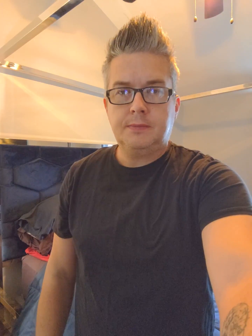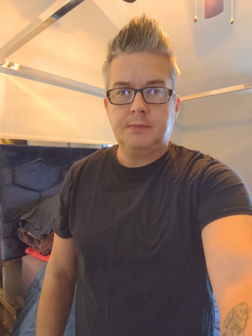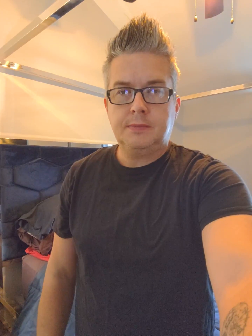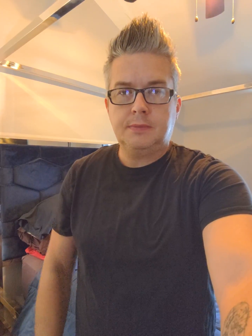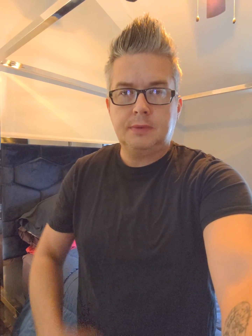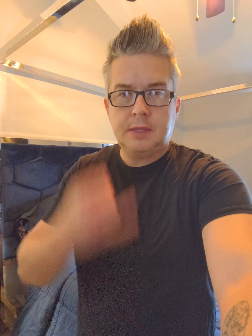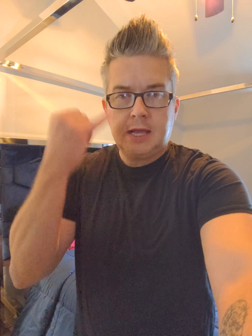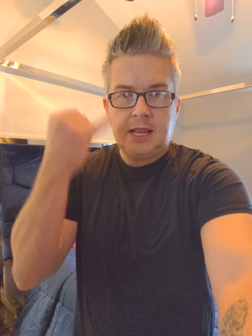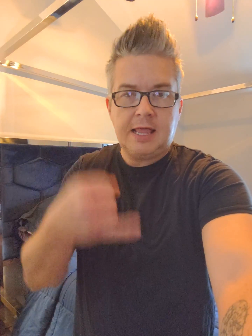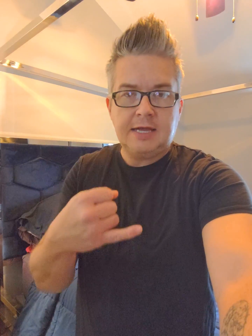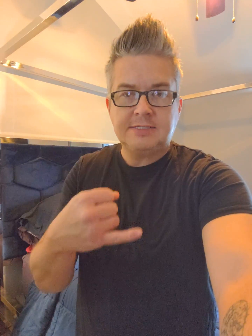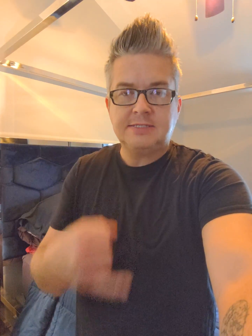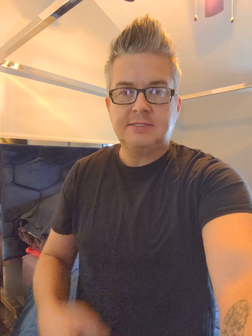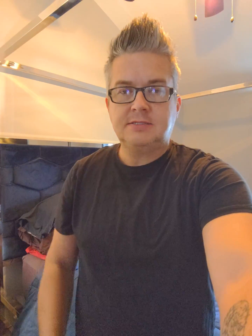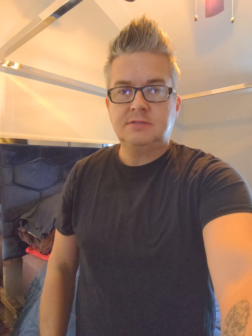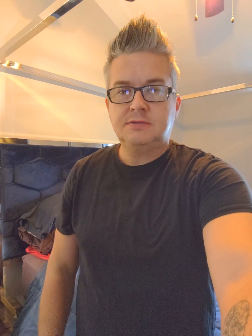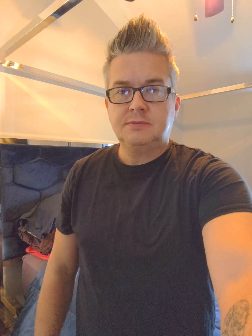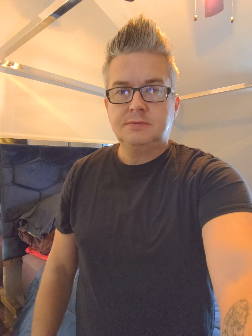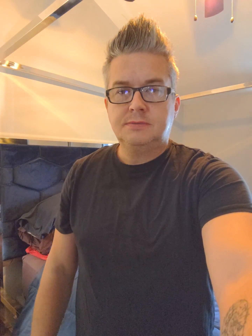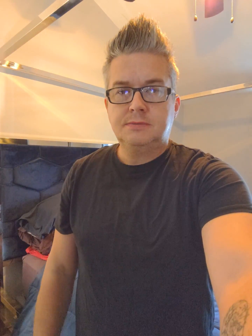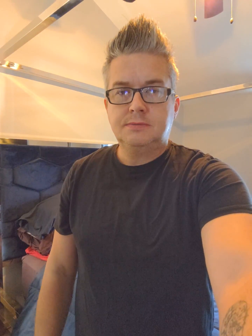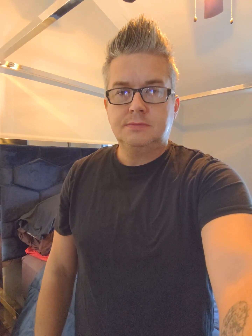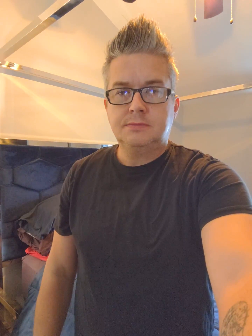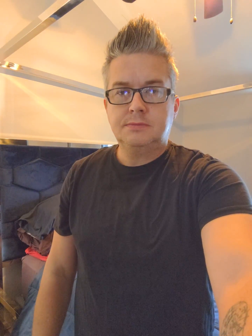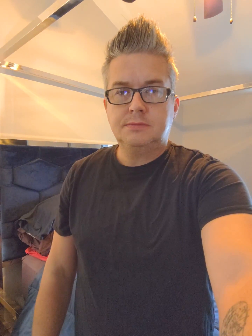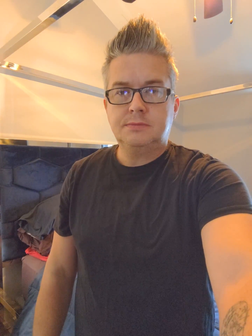last